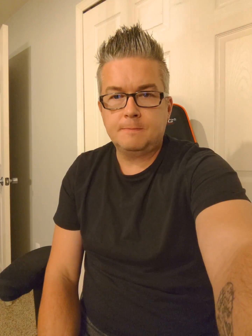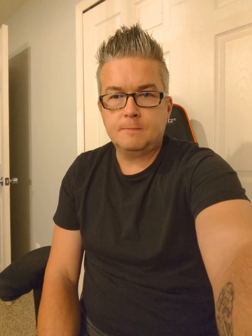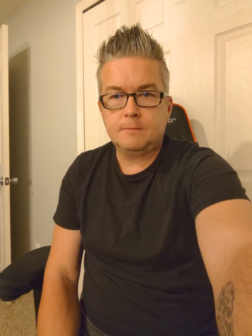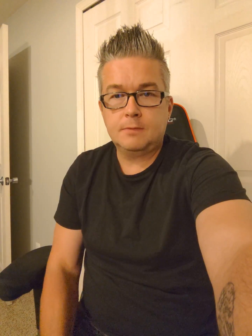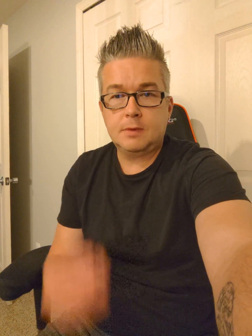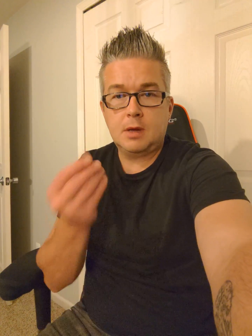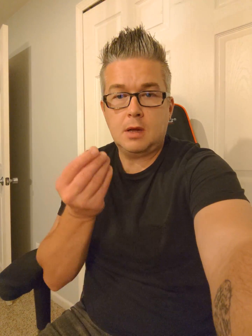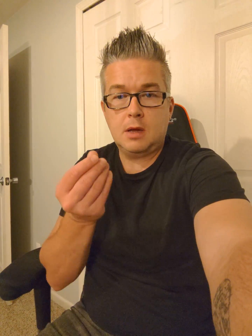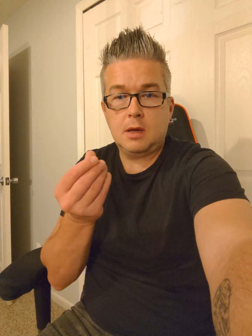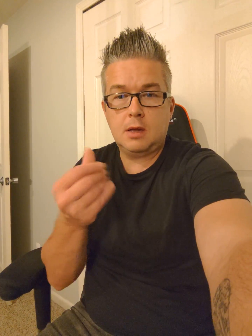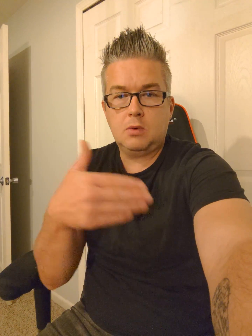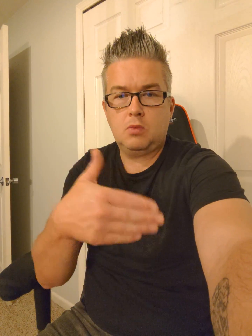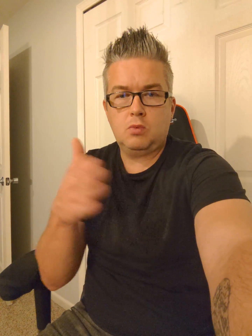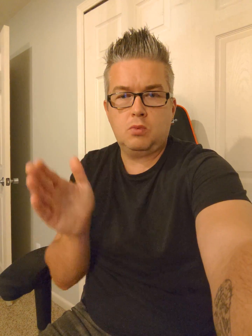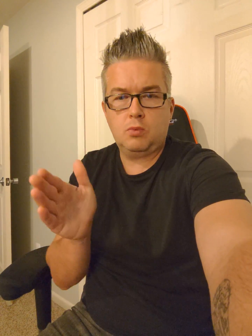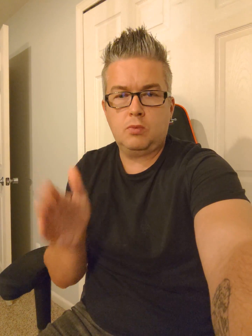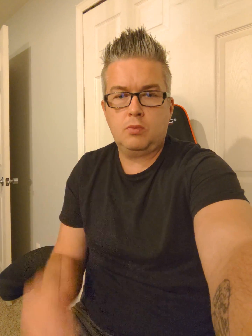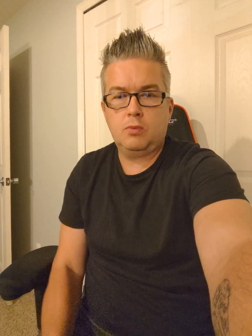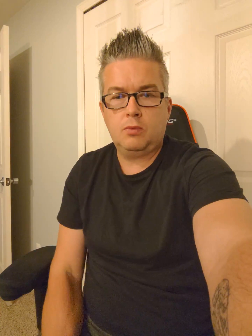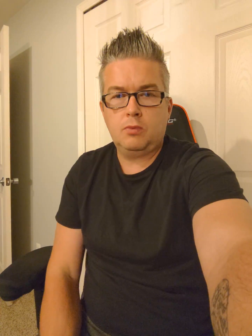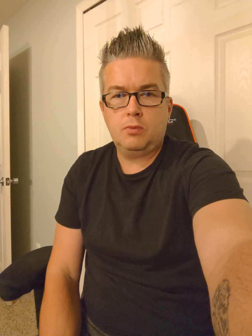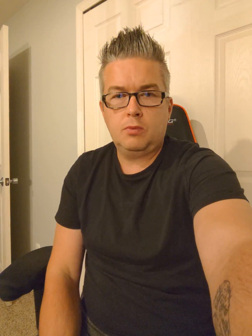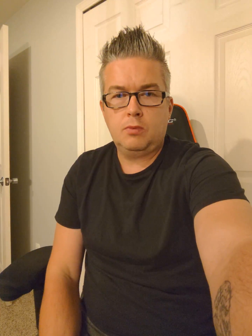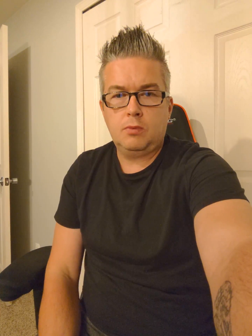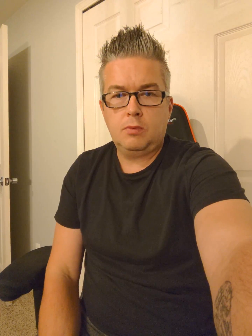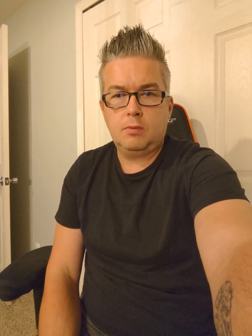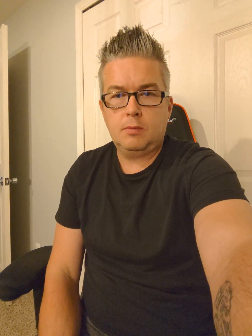sandbox